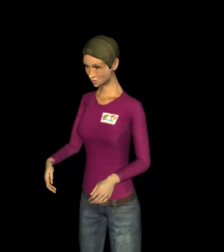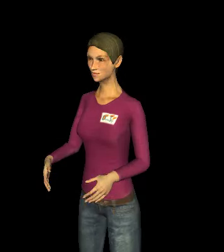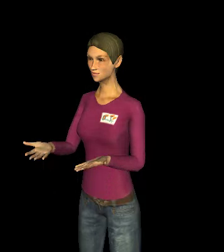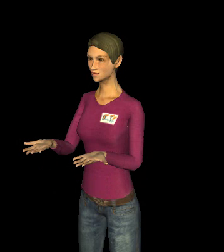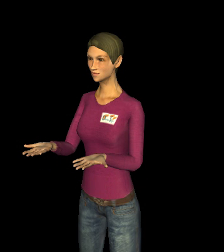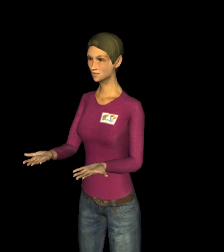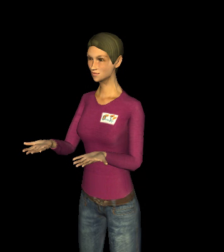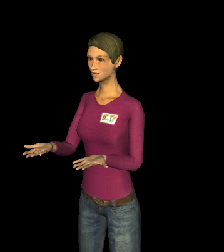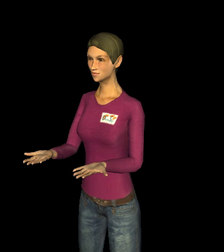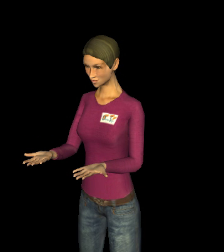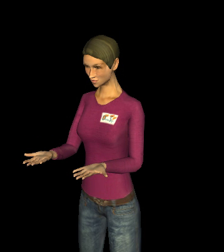اليوم